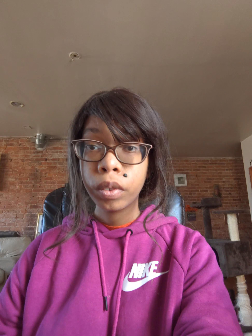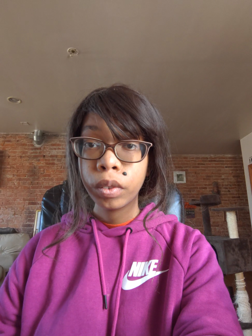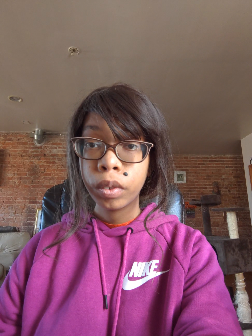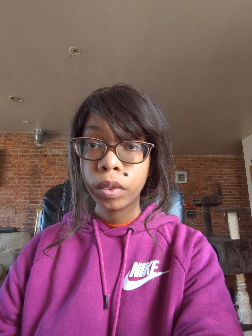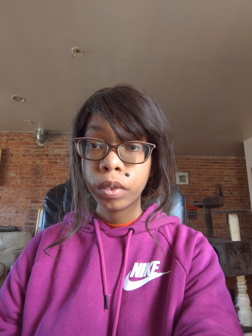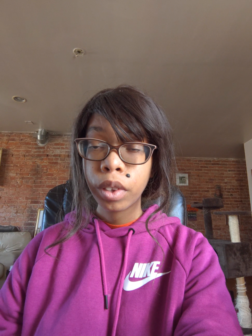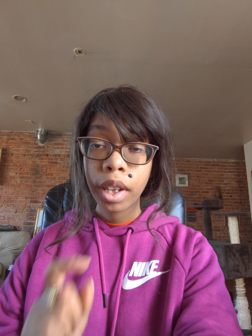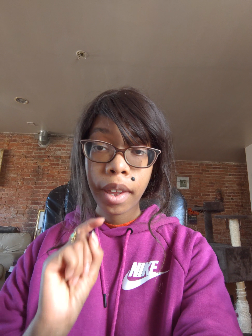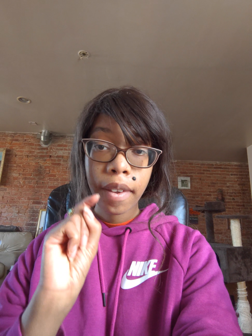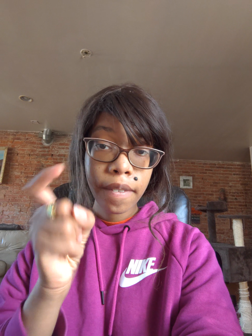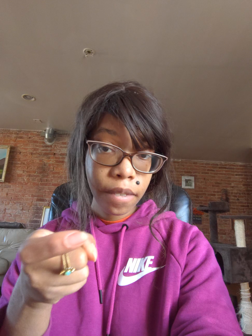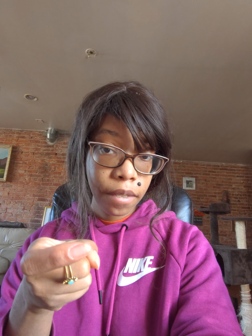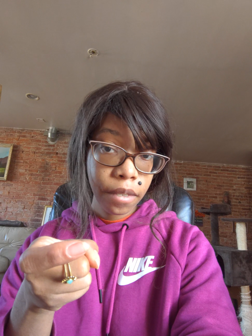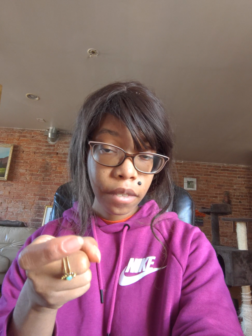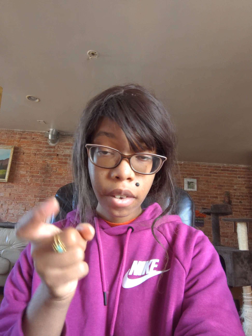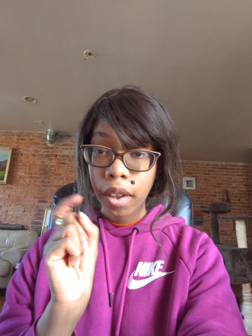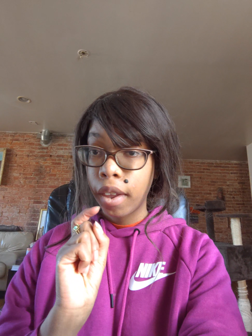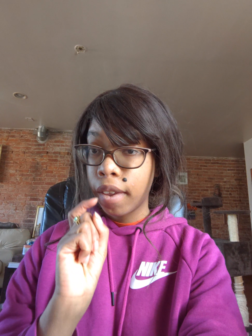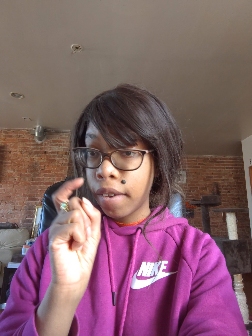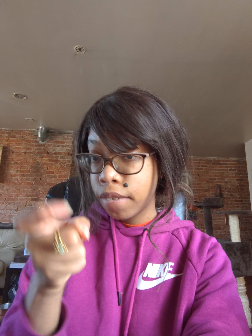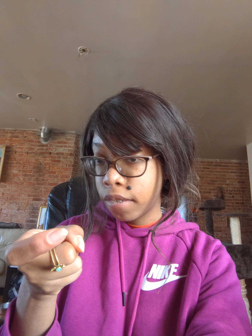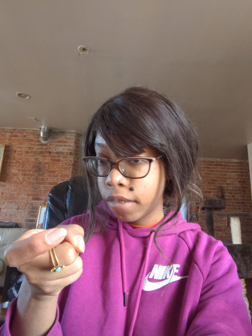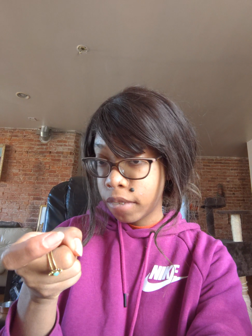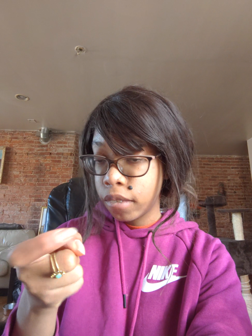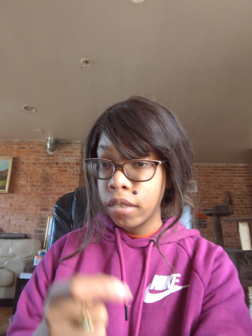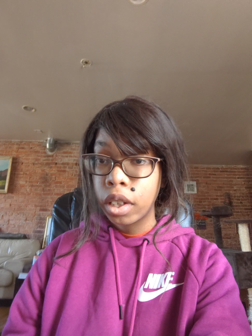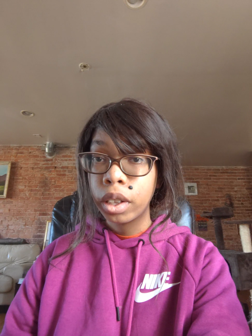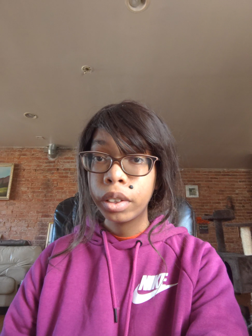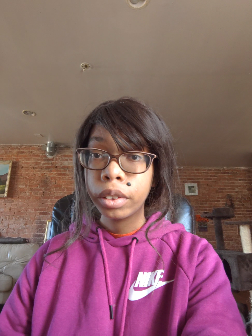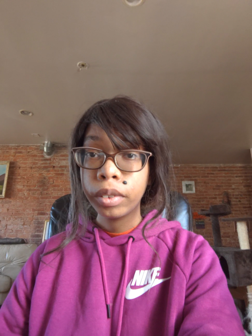gift